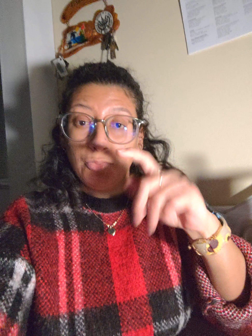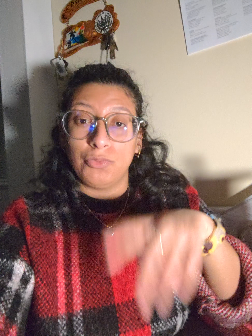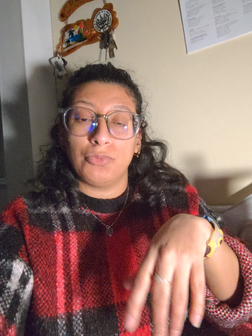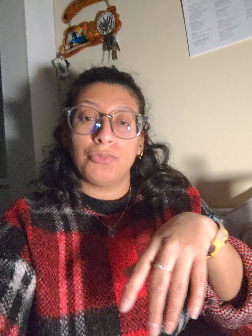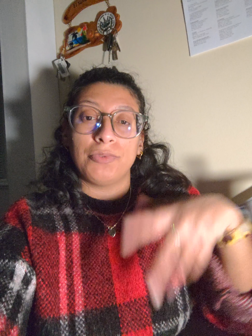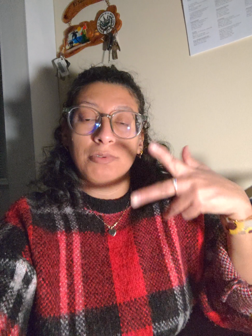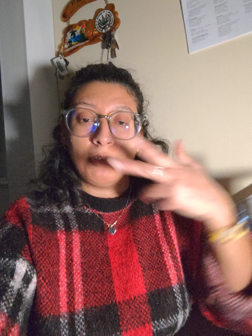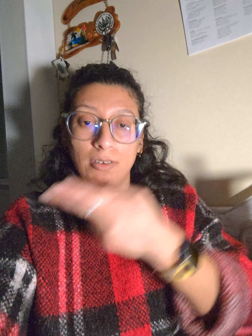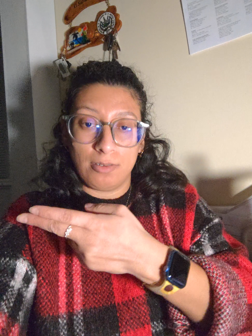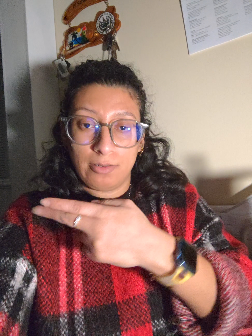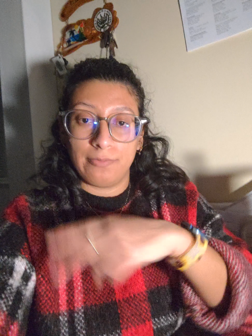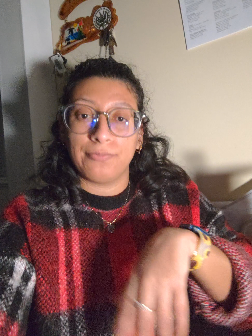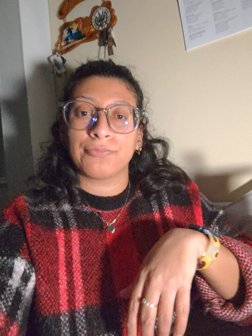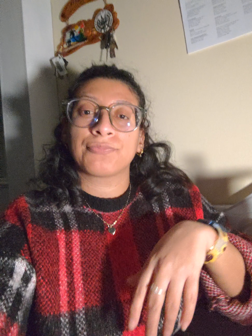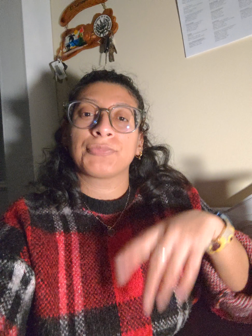cut